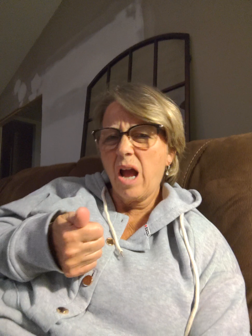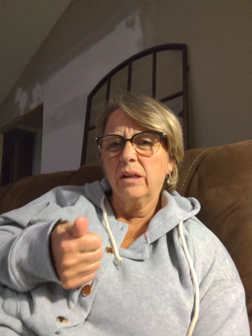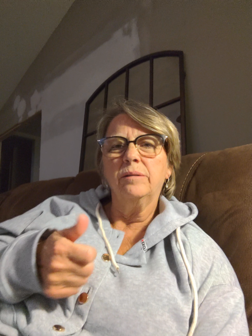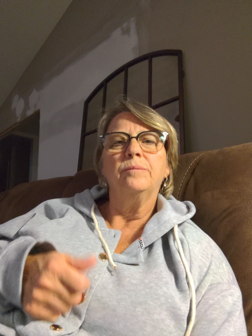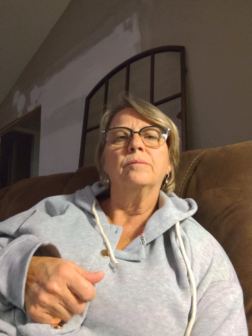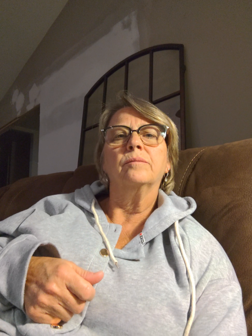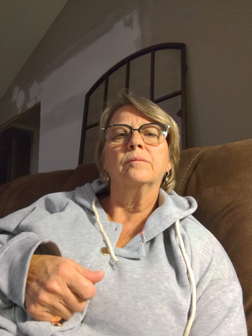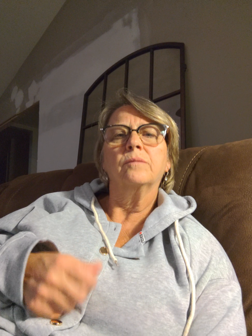hide